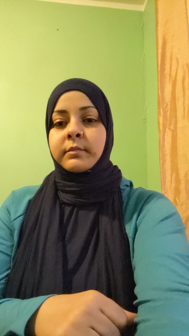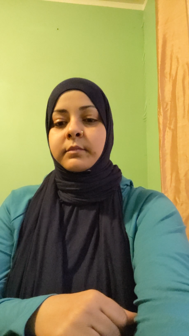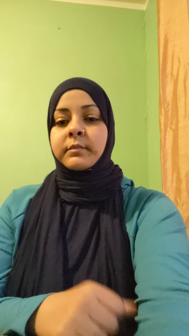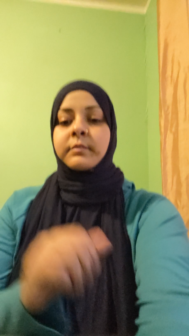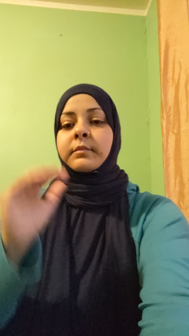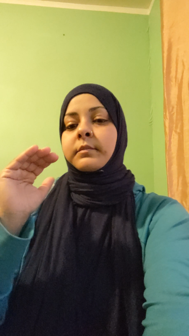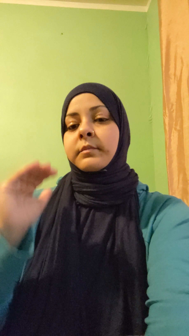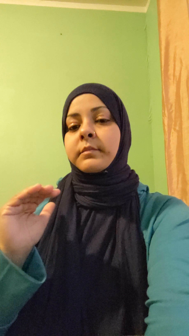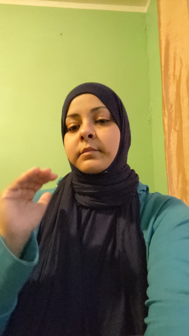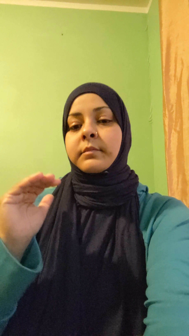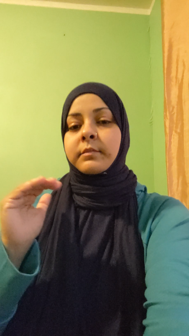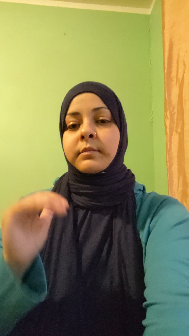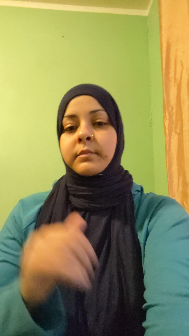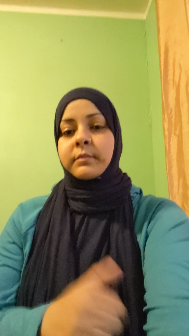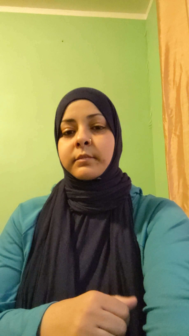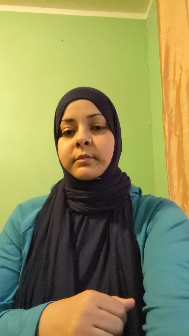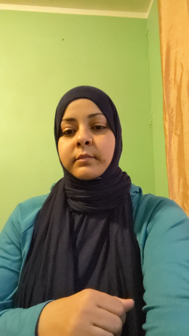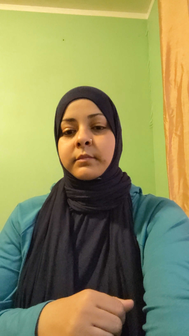little